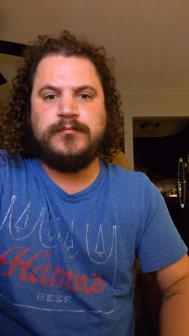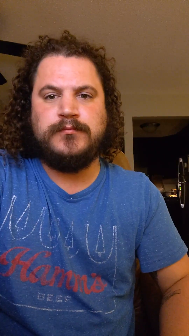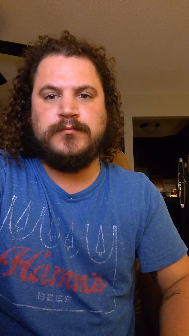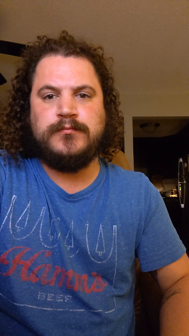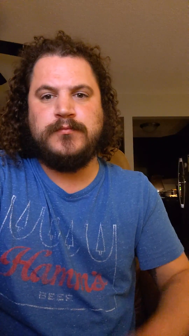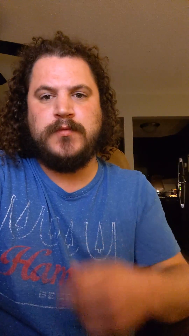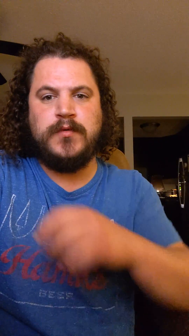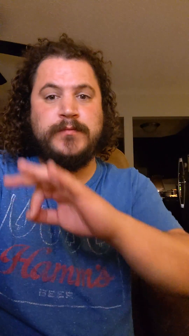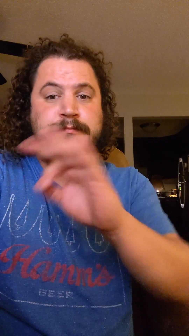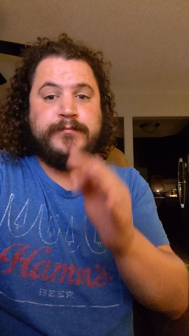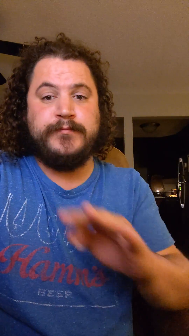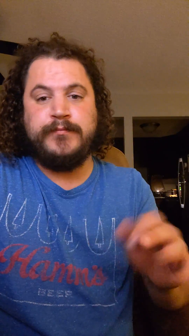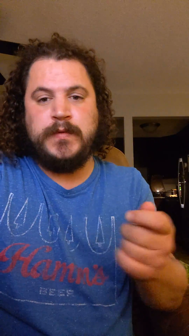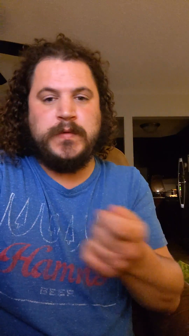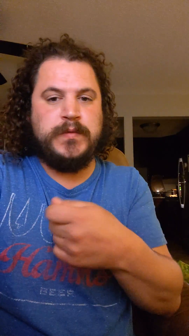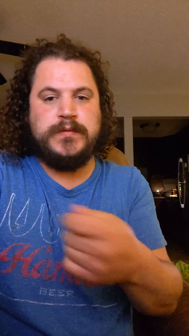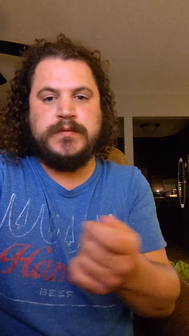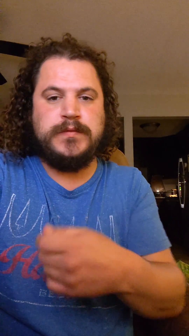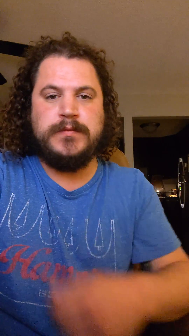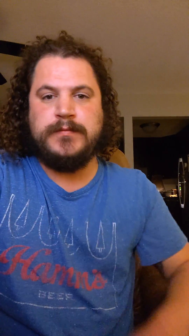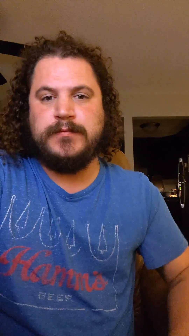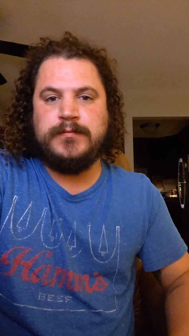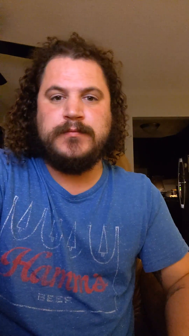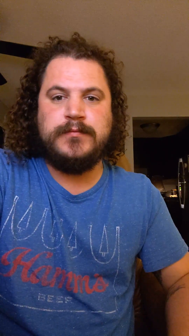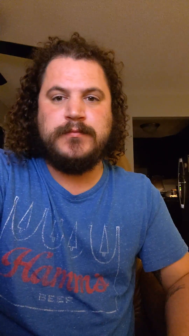hose